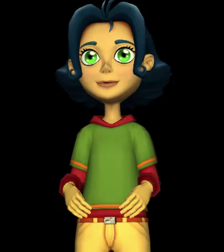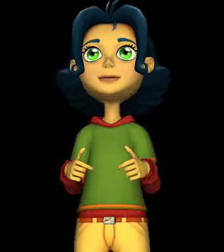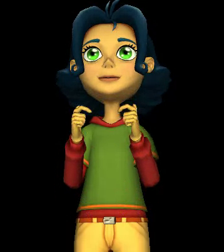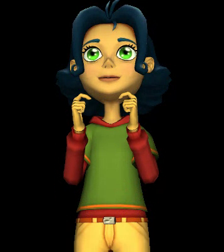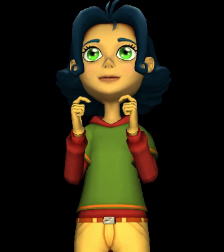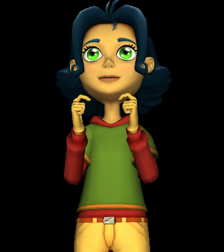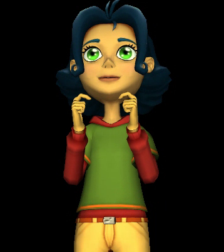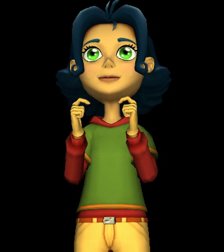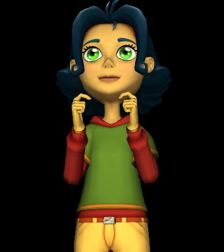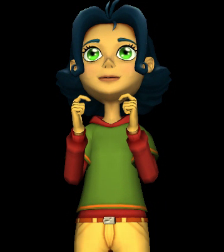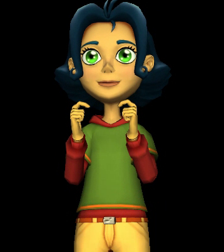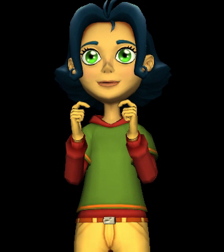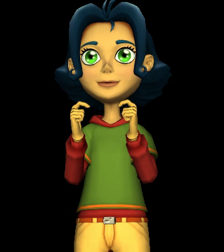محظوظ